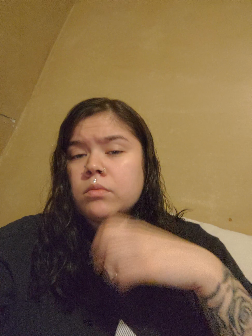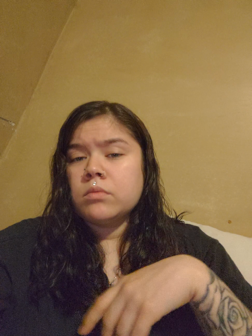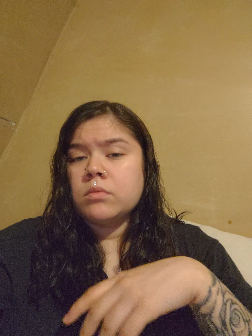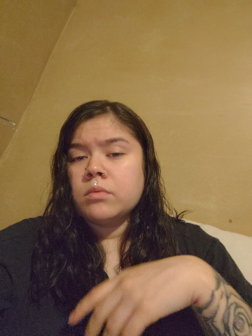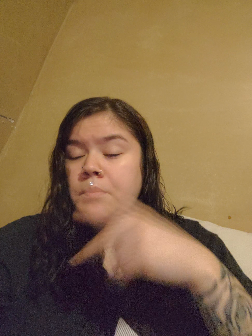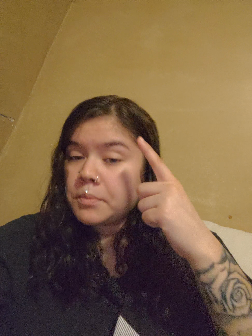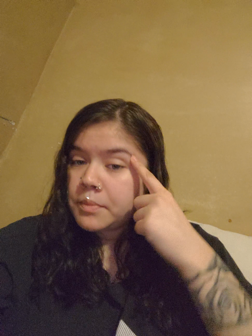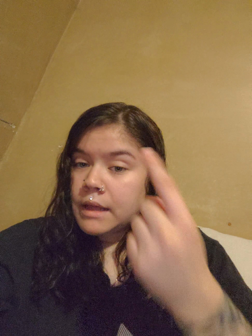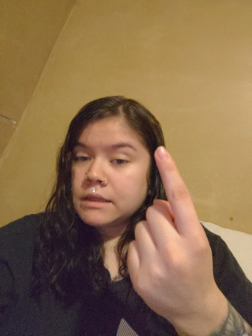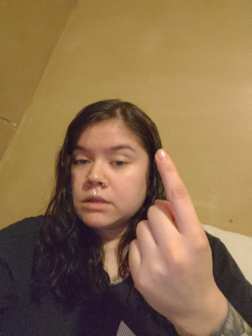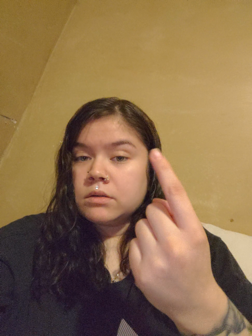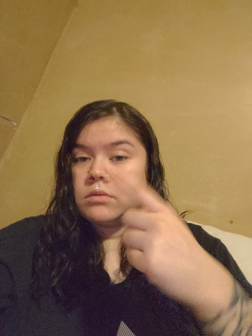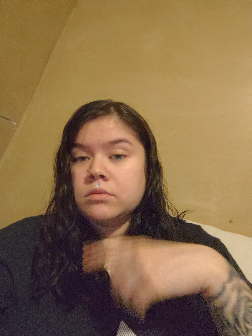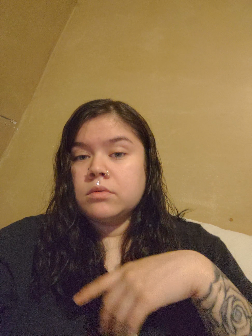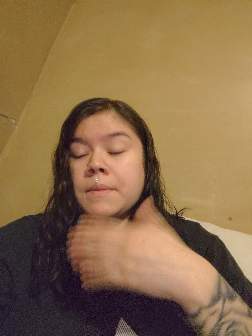penny